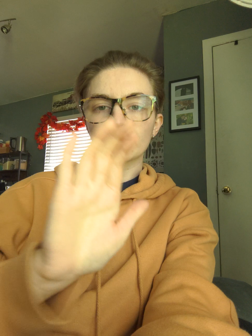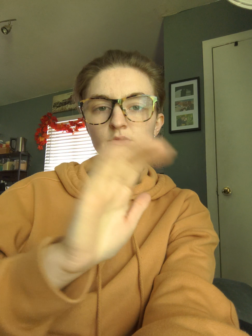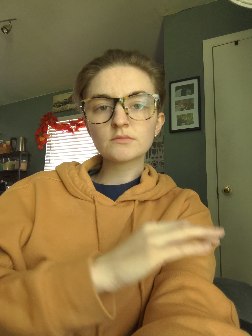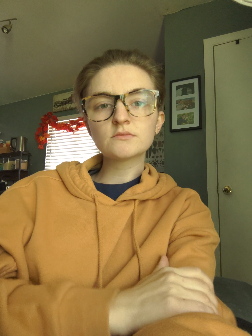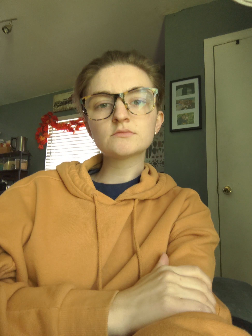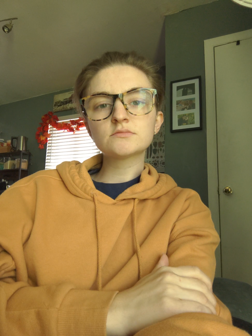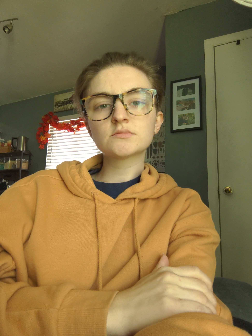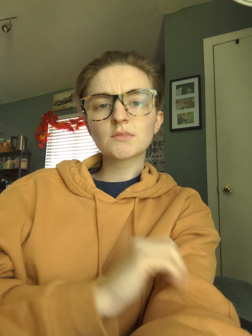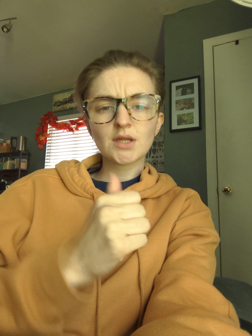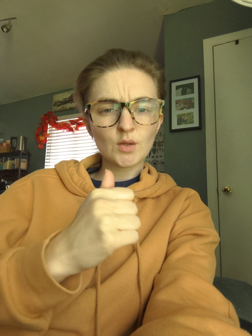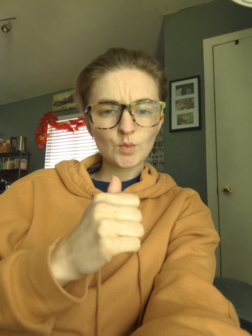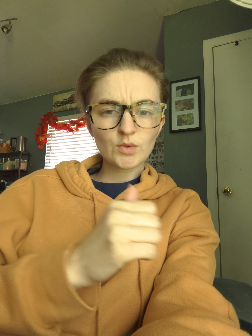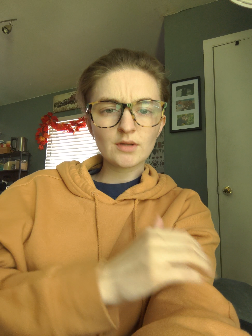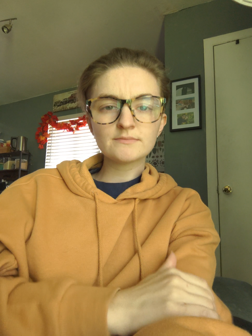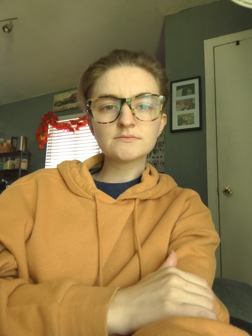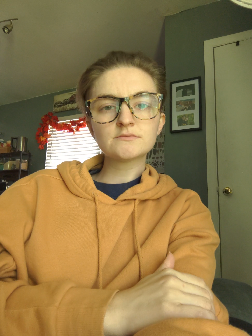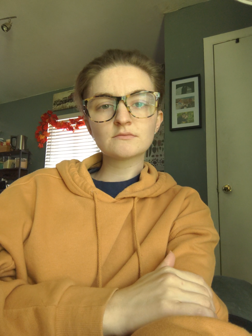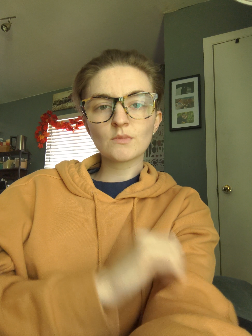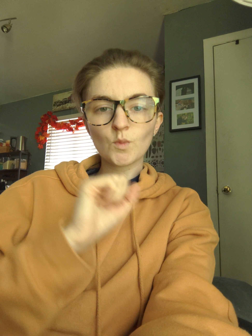how